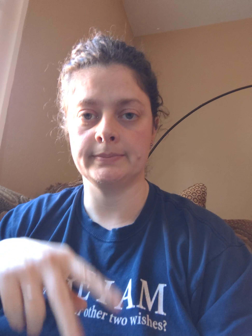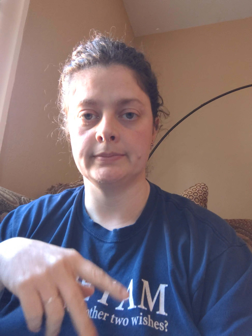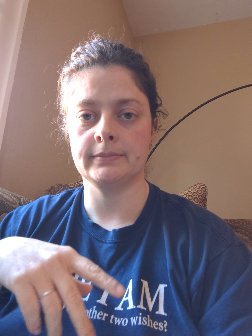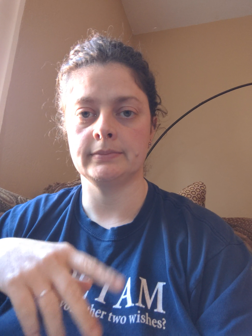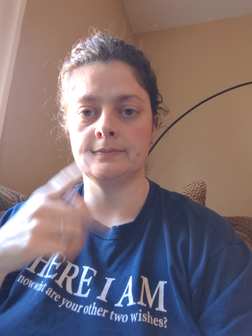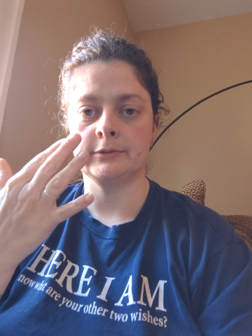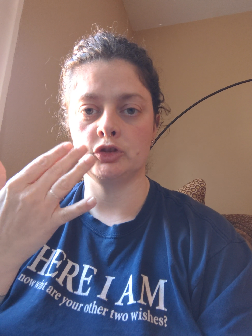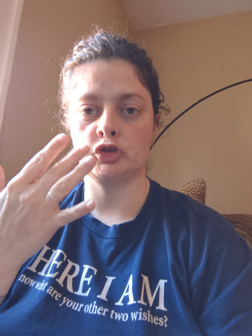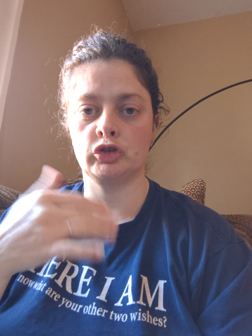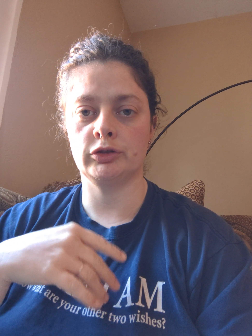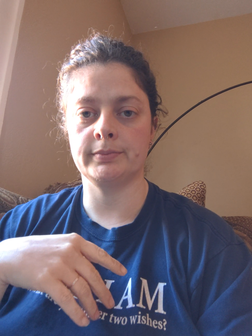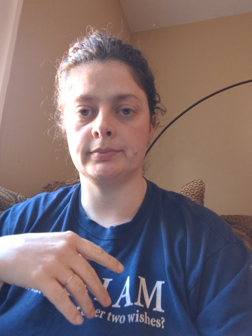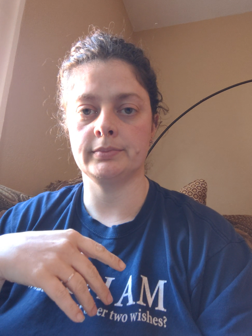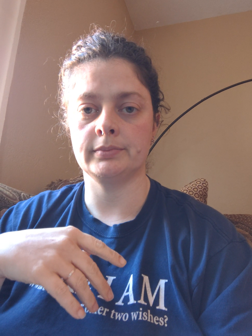finger